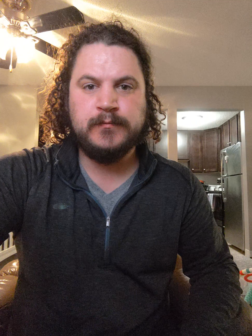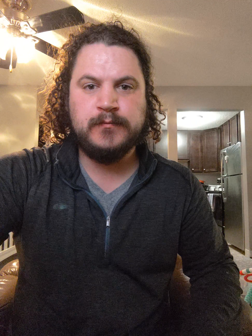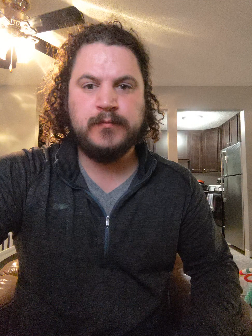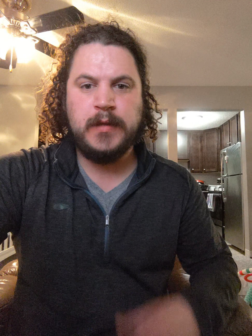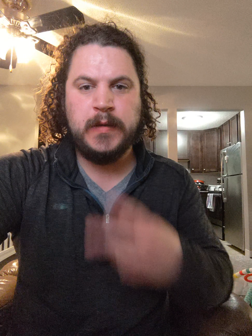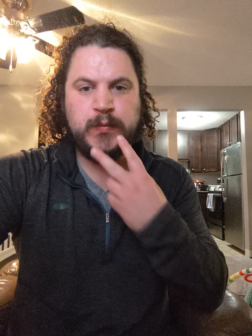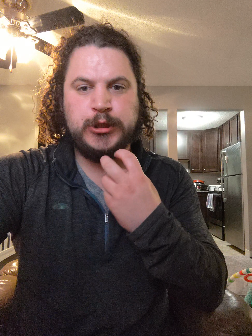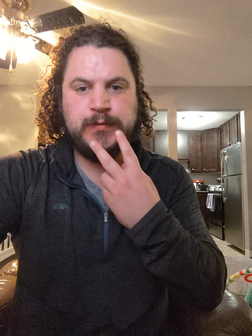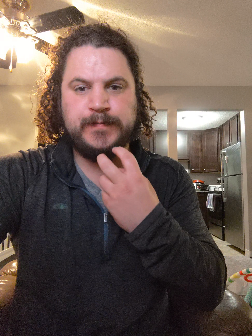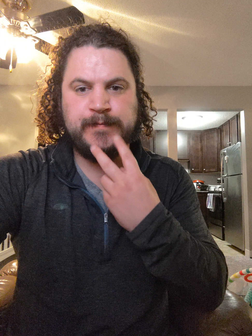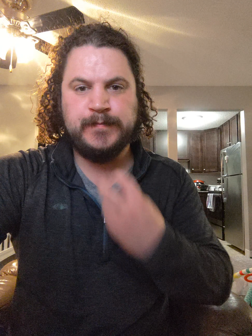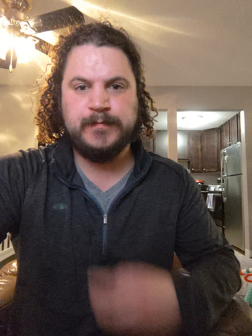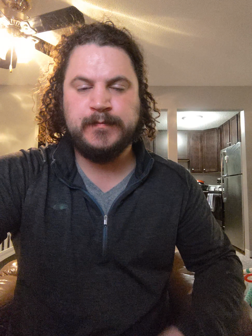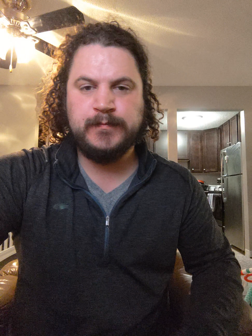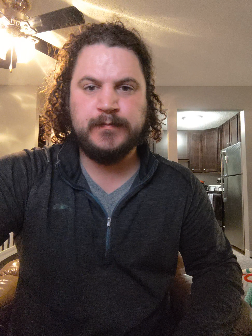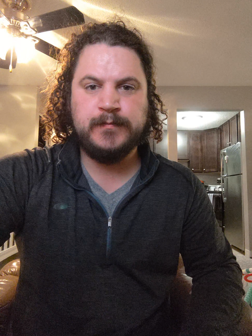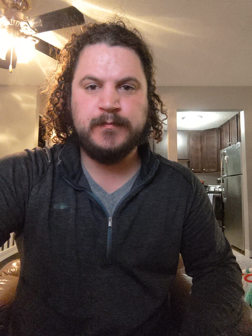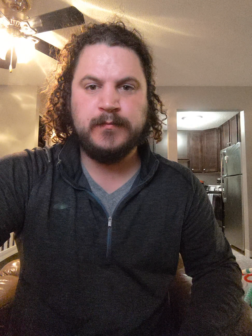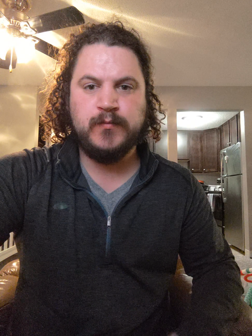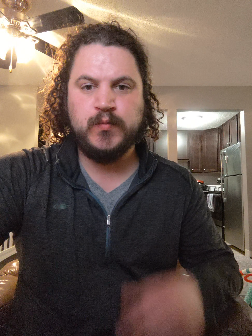underwear